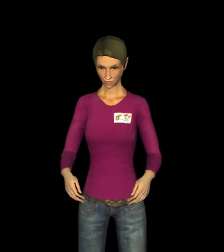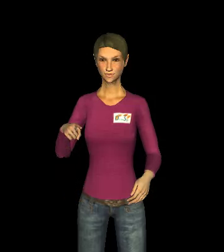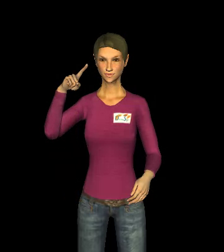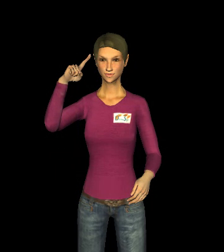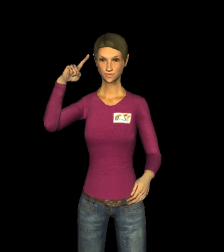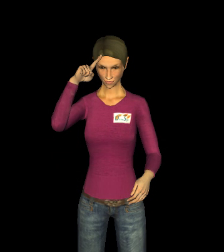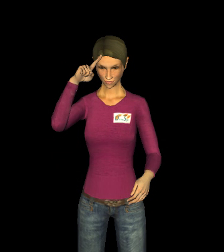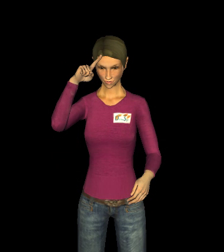لماذا